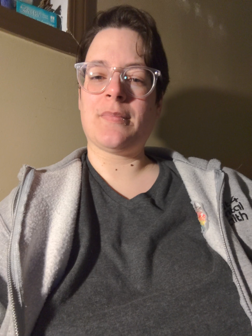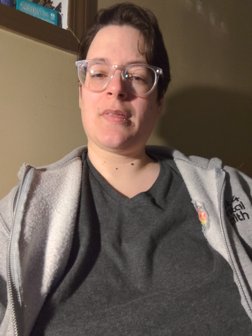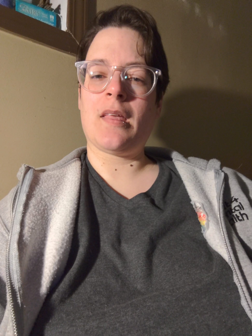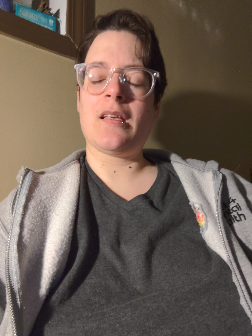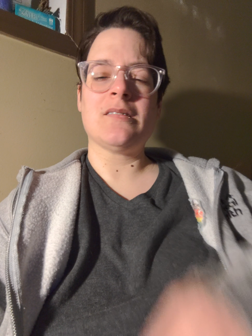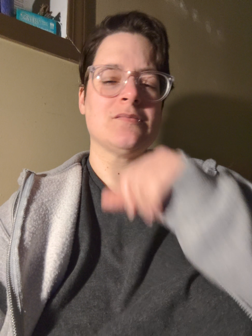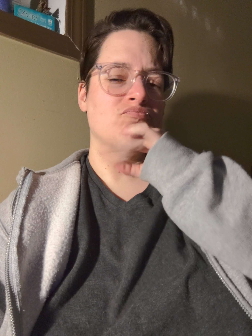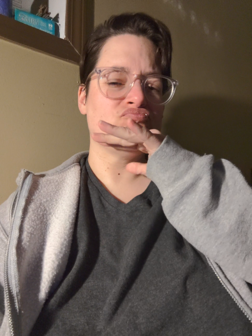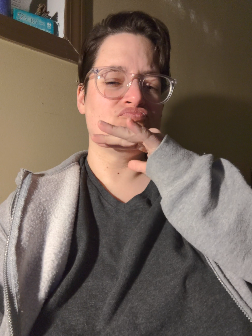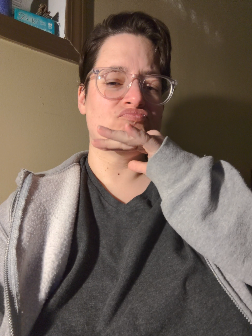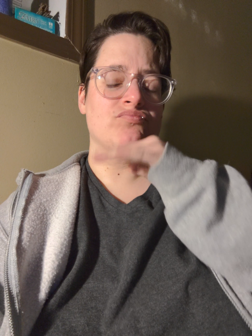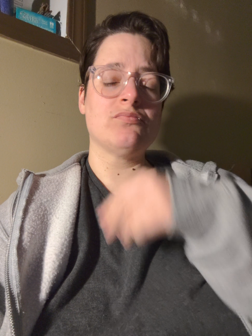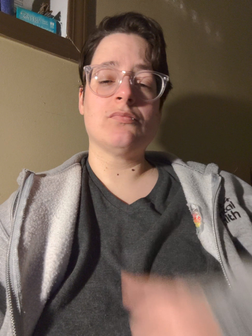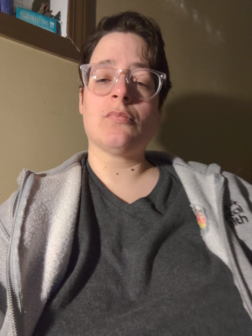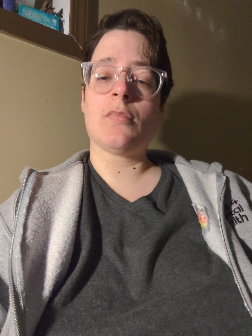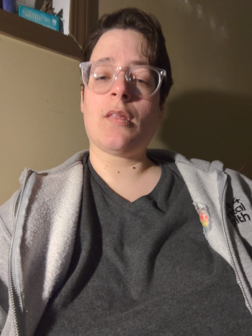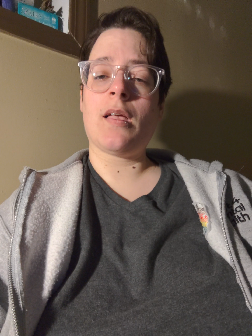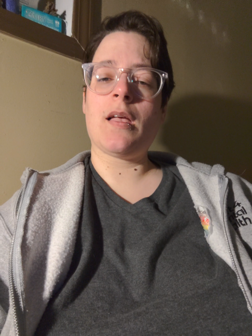dirty